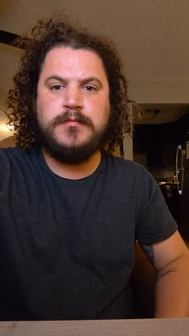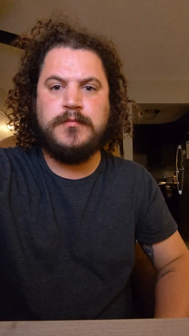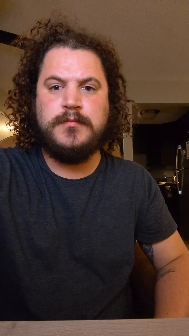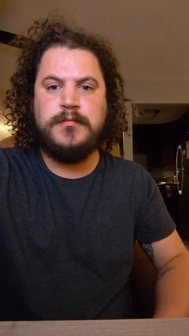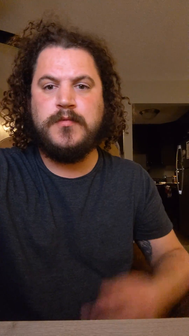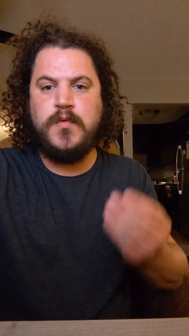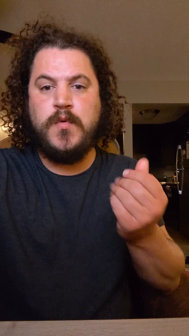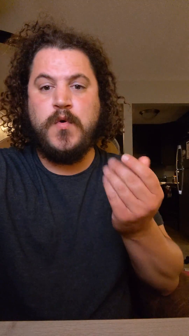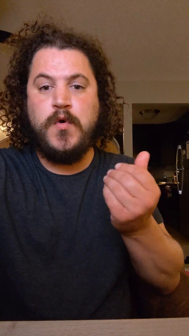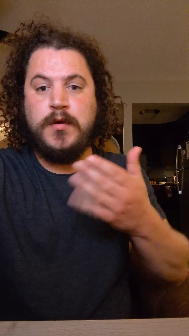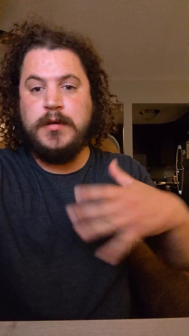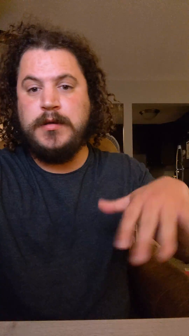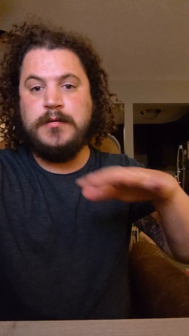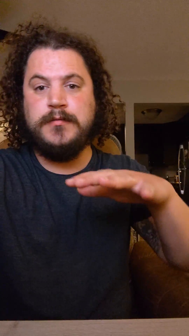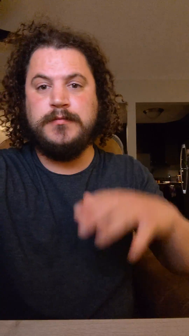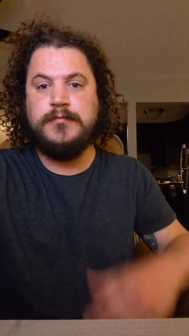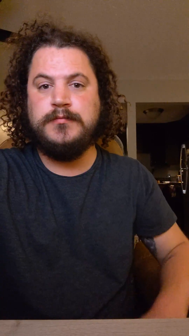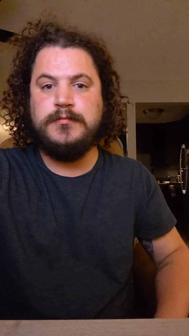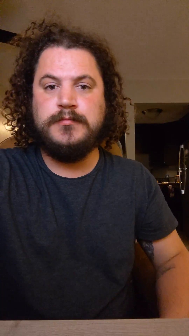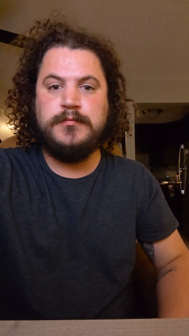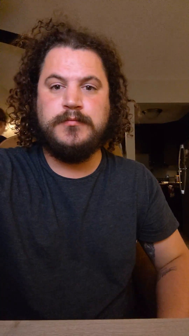garden